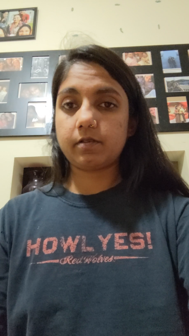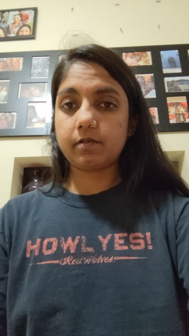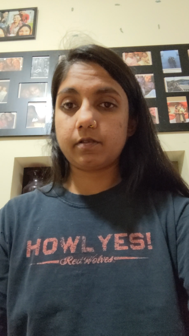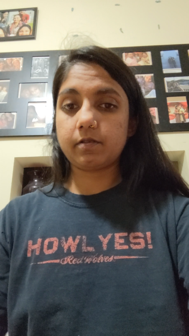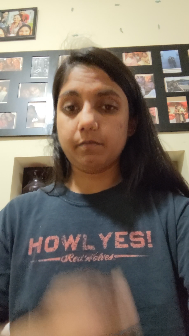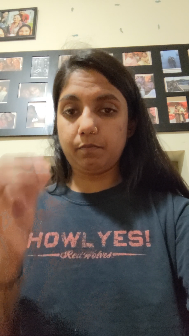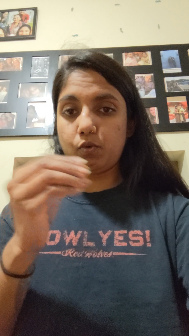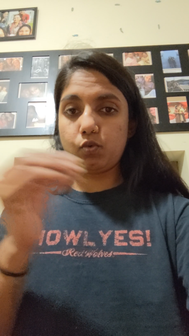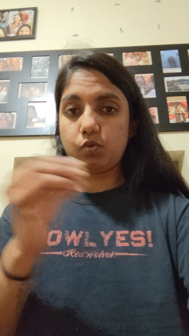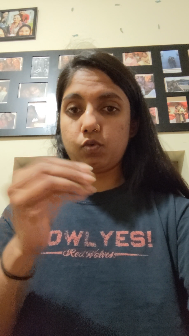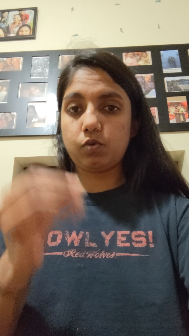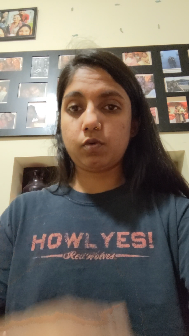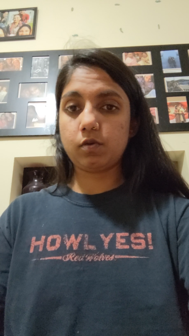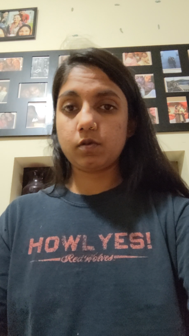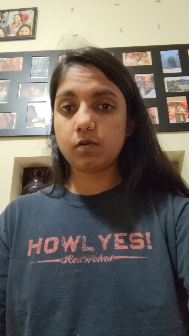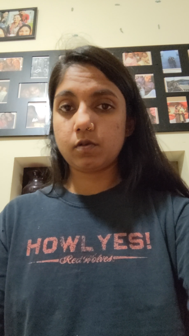more